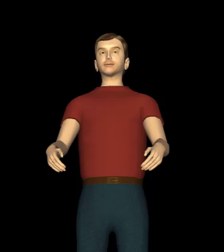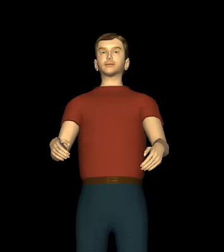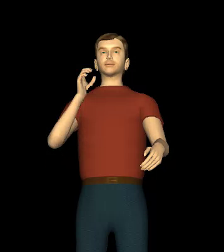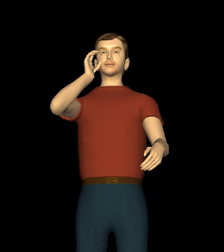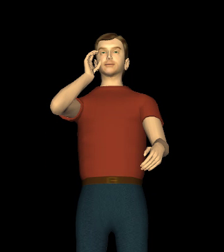يستمع